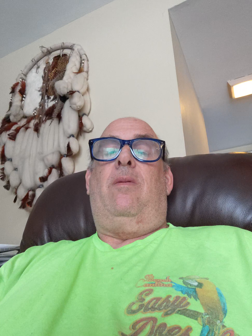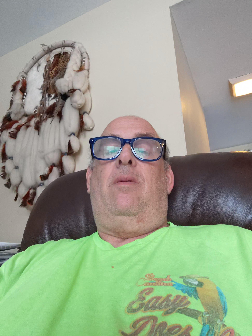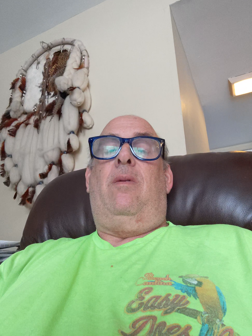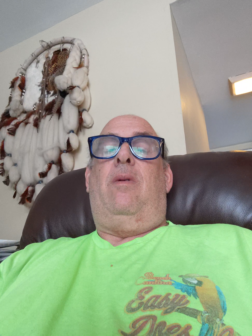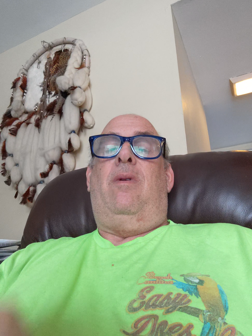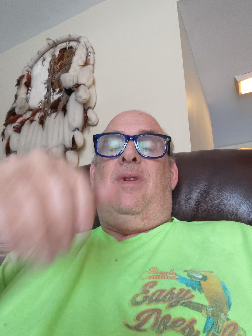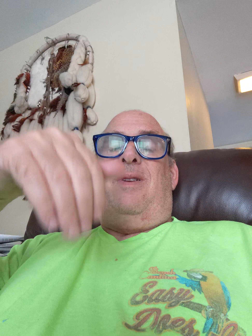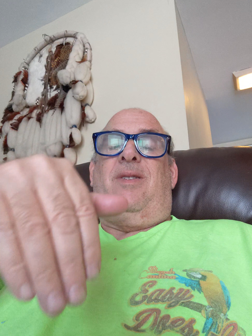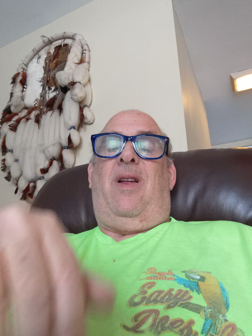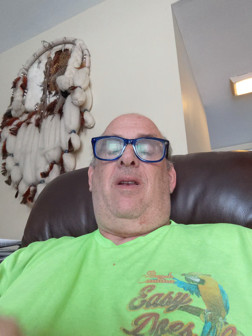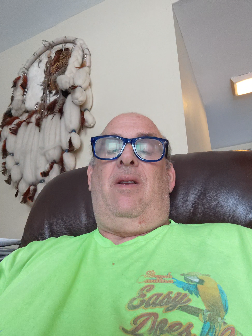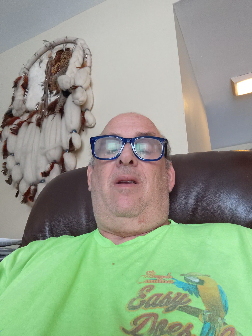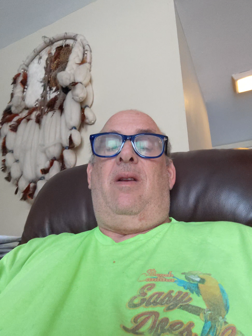night